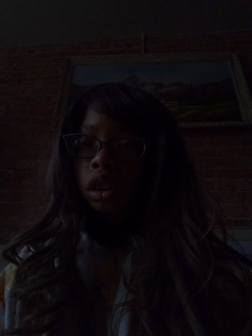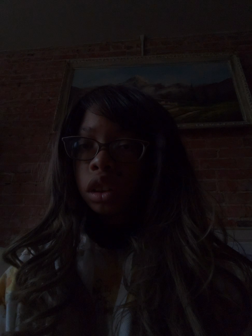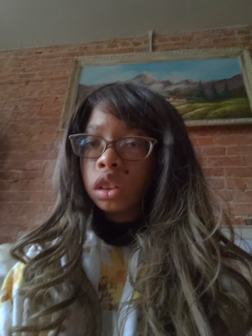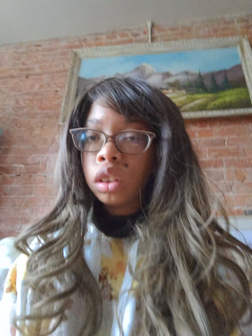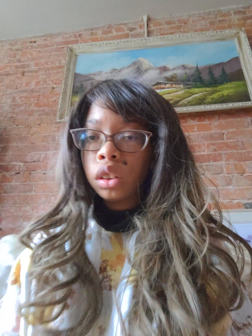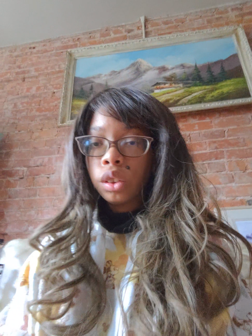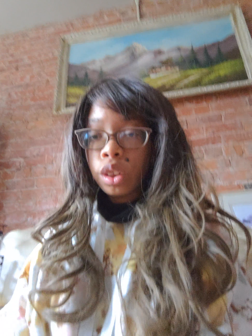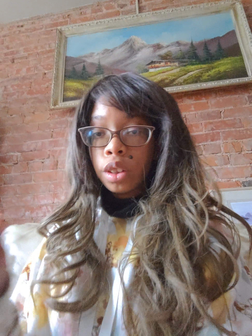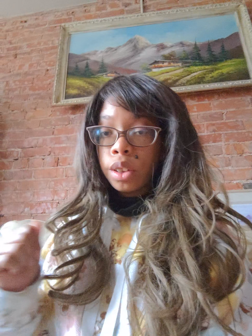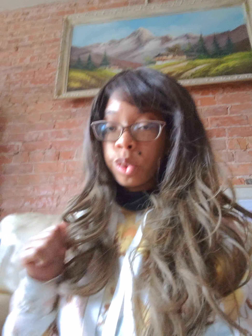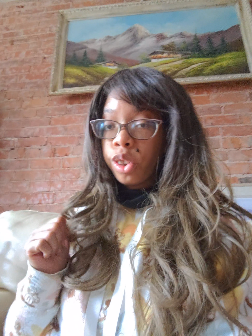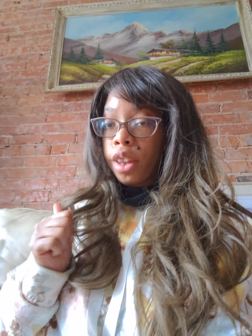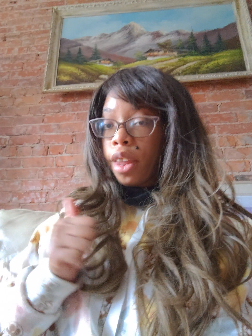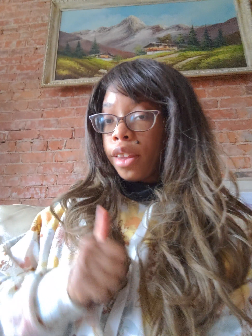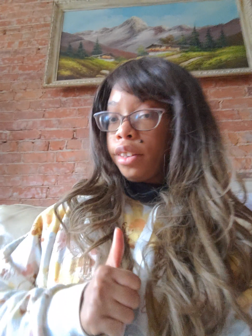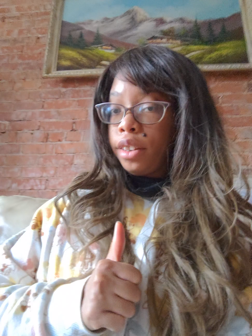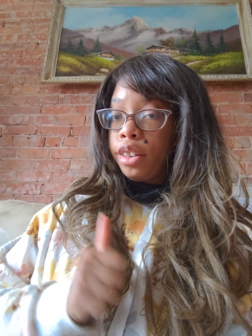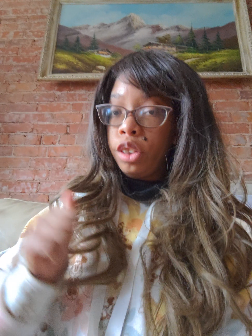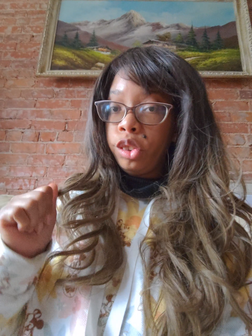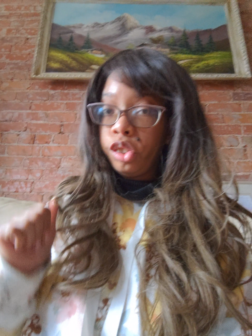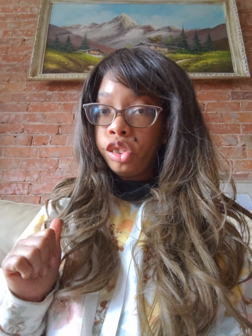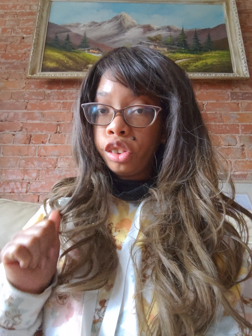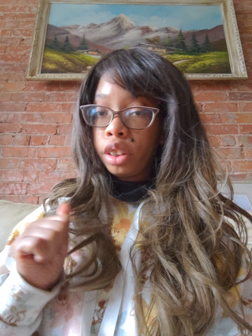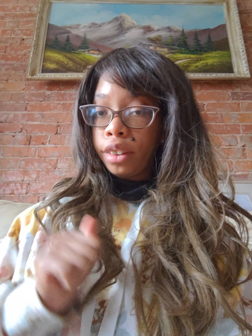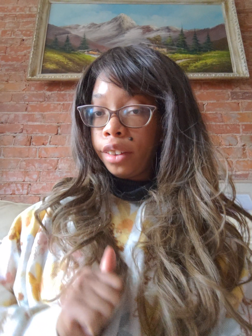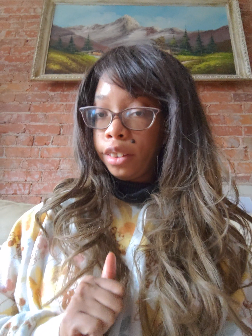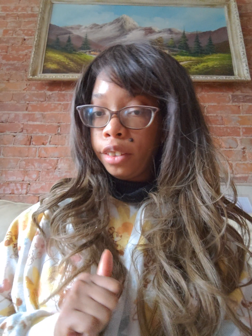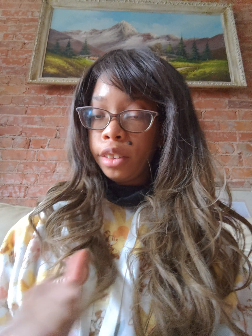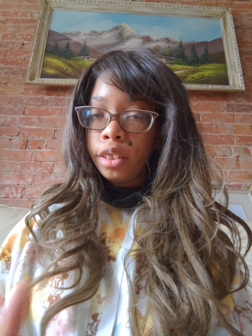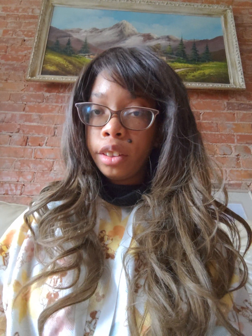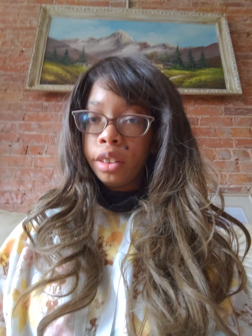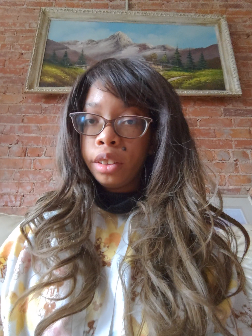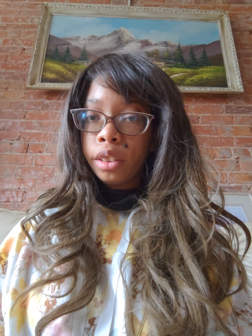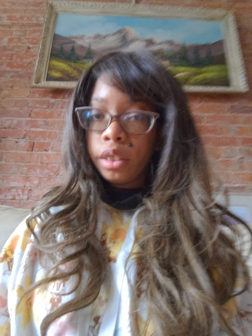jacket